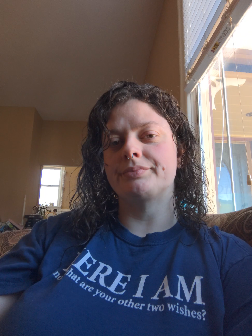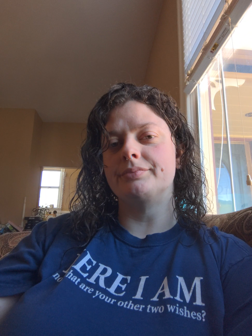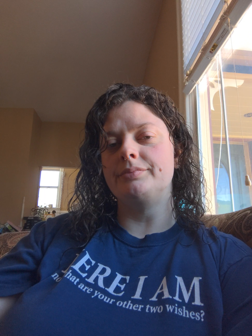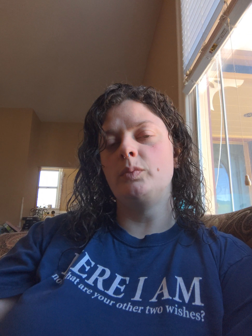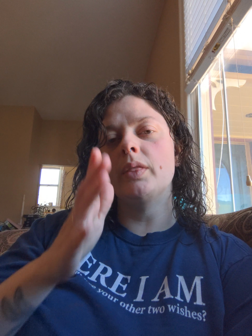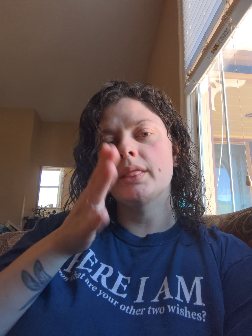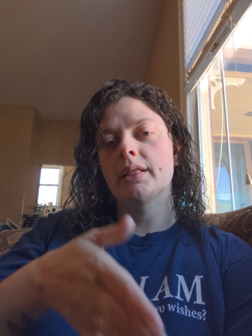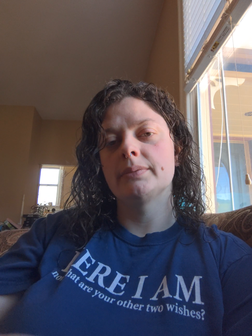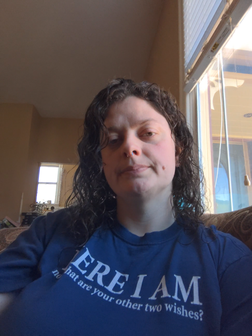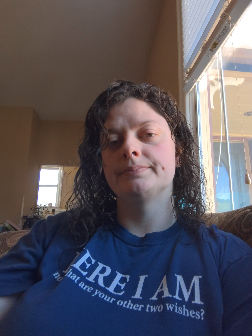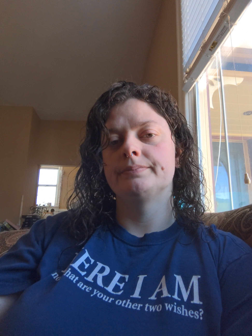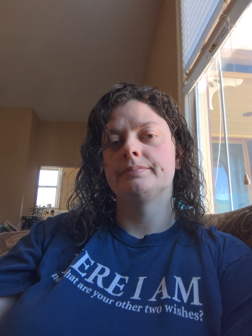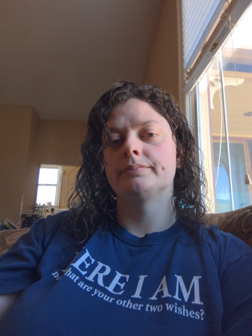will